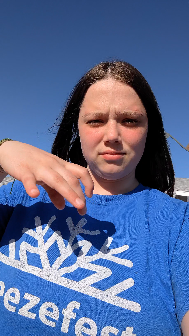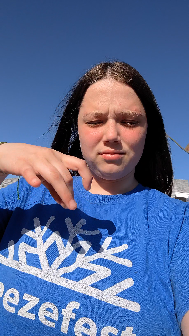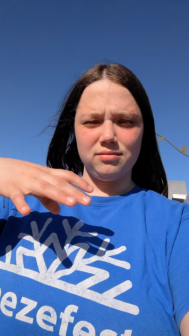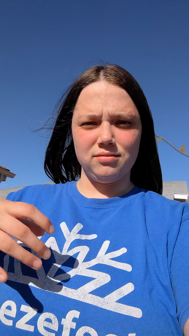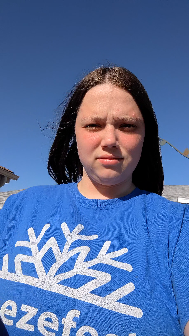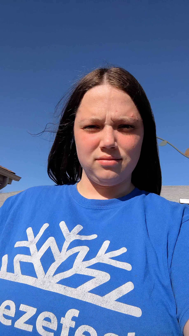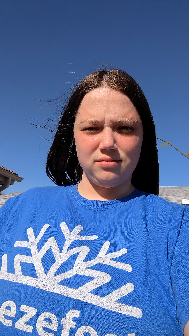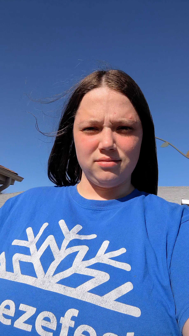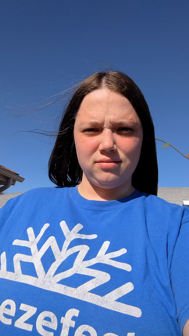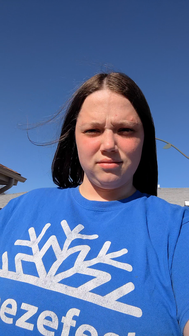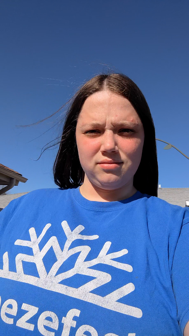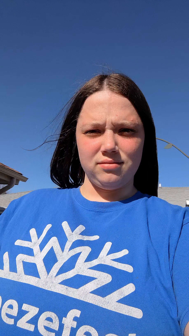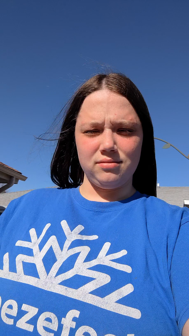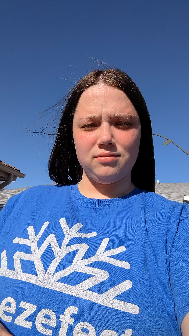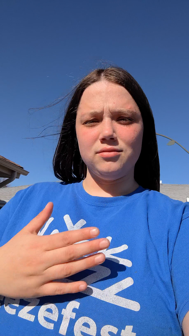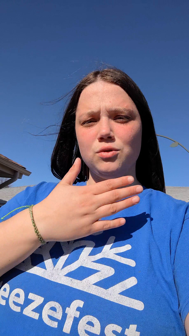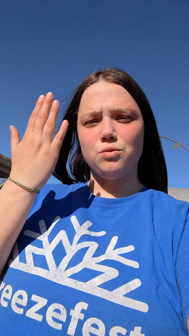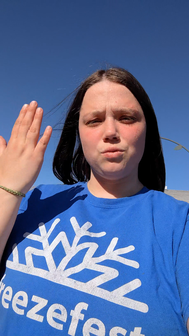all gone